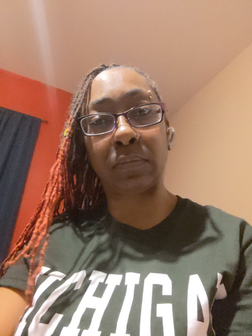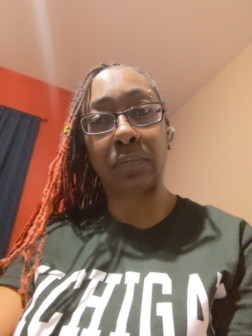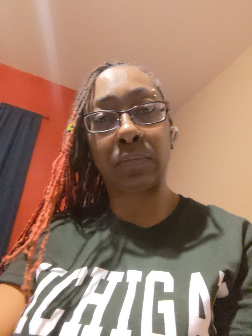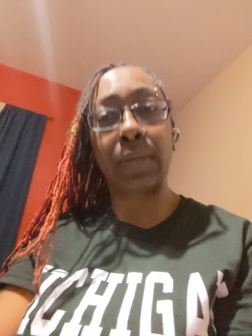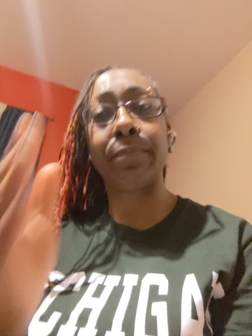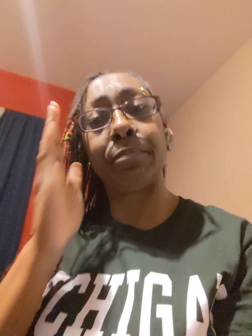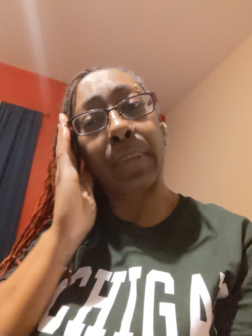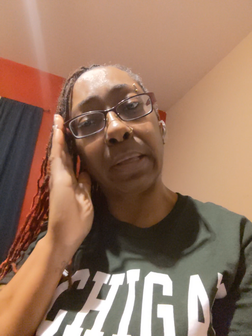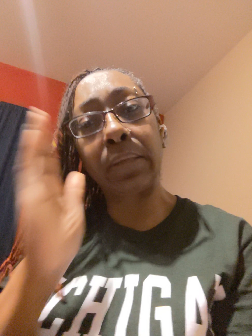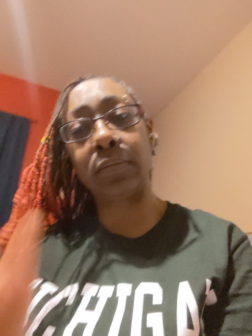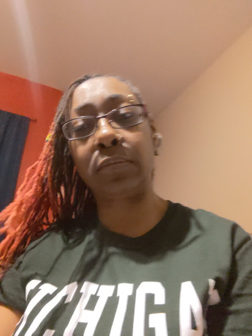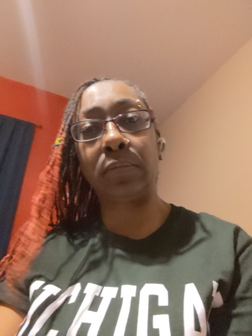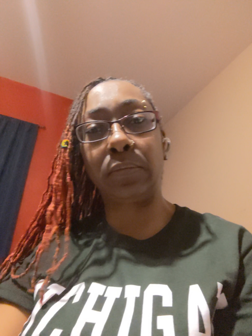bed